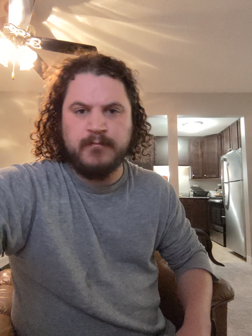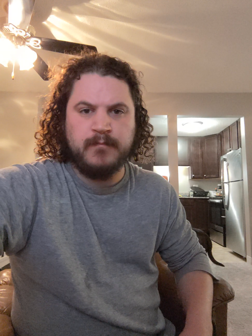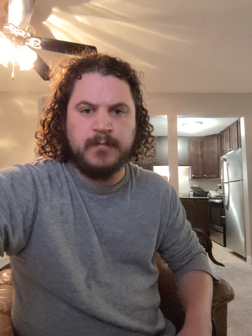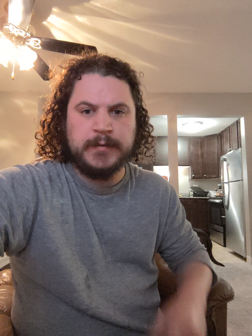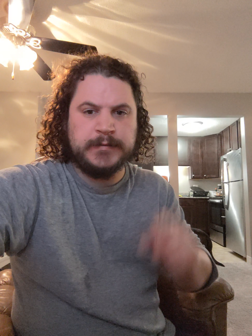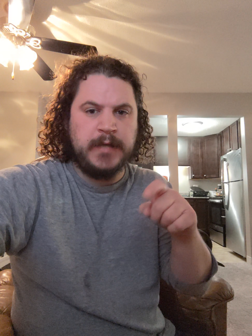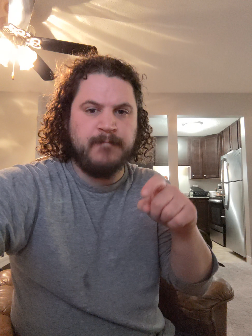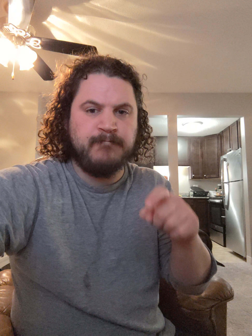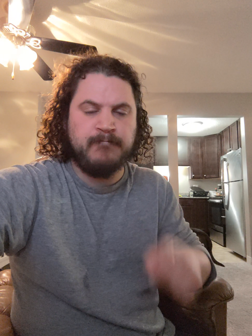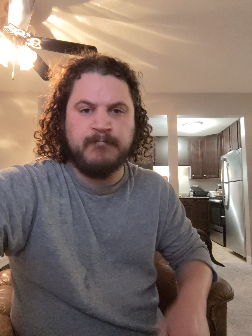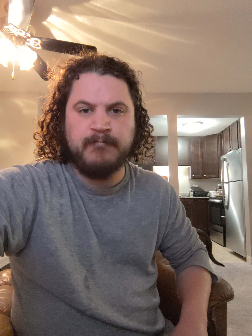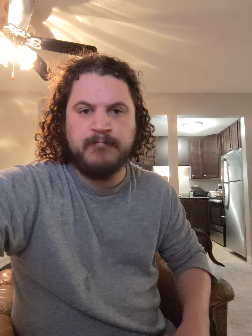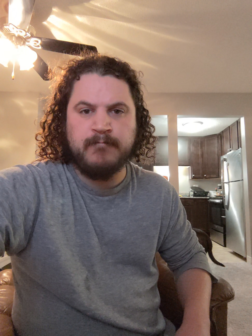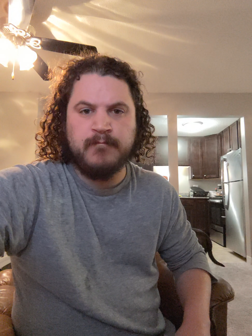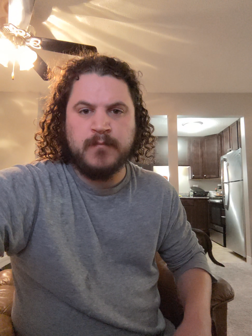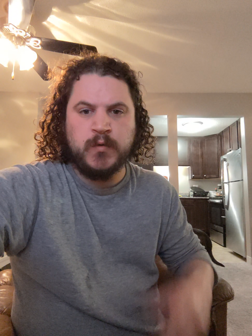time